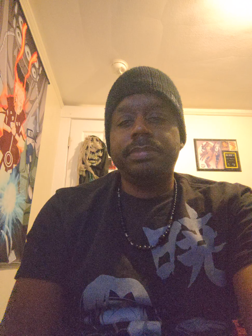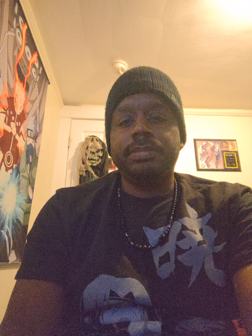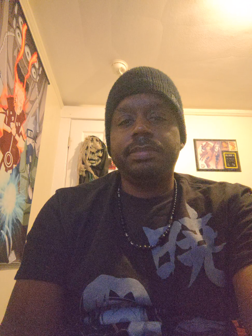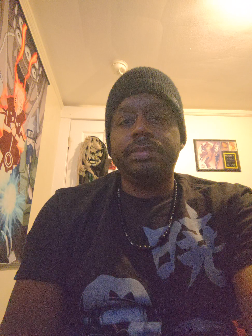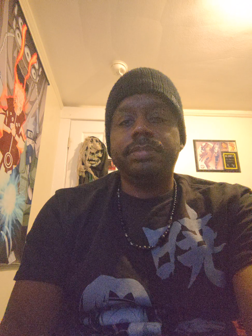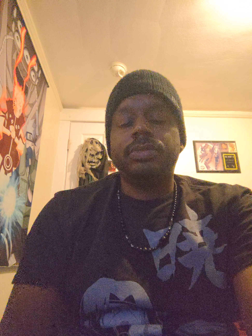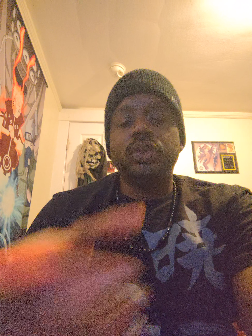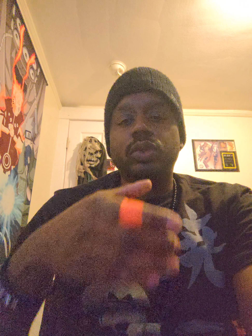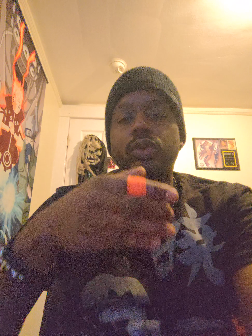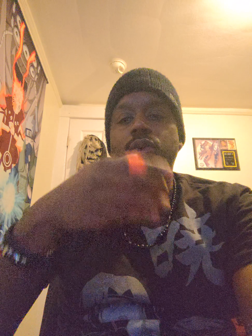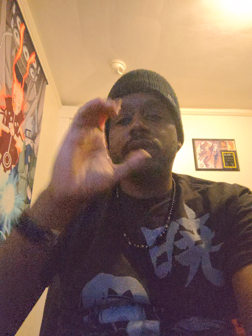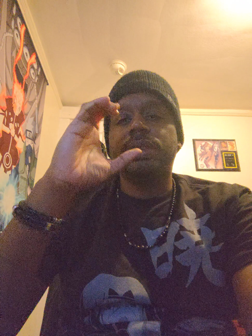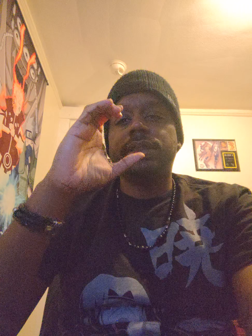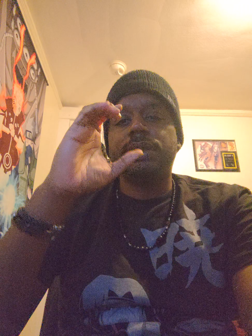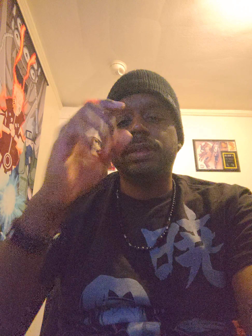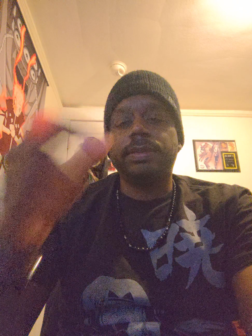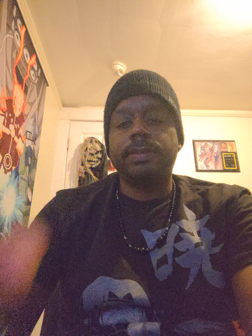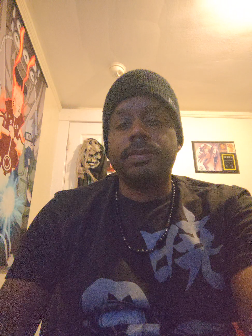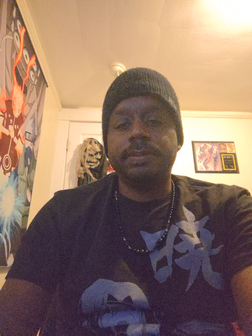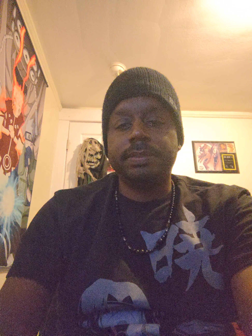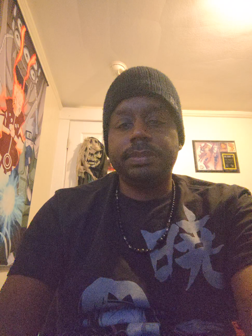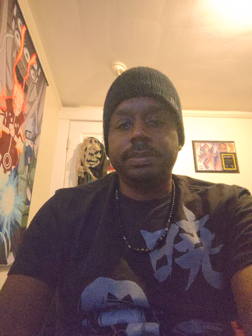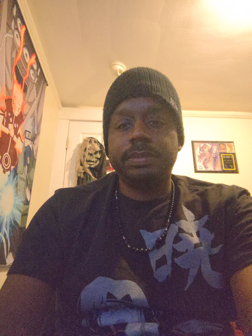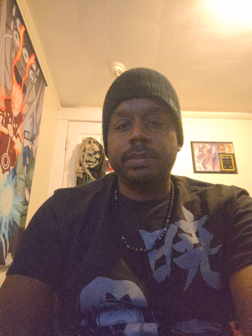drink